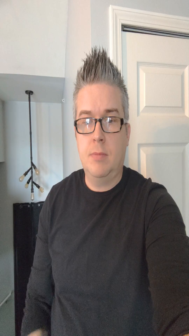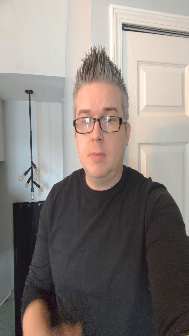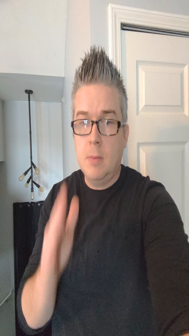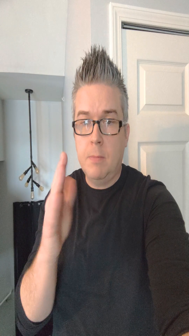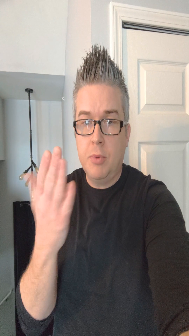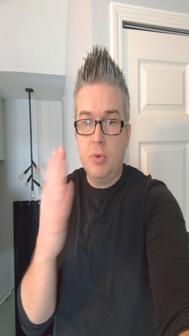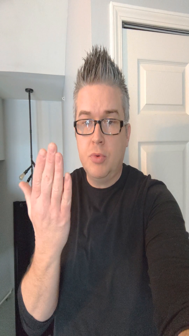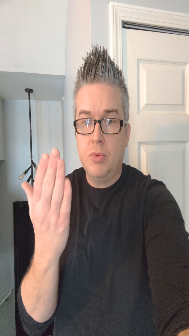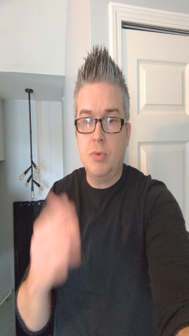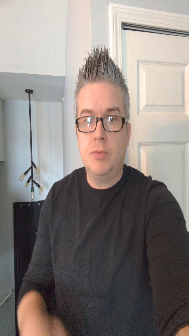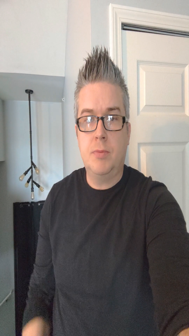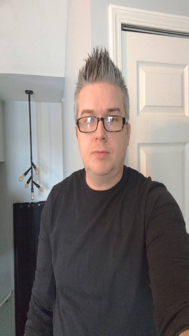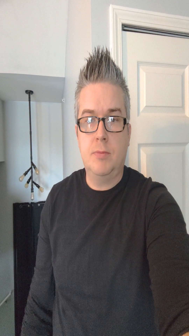book